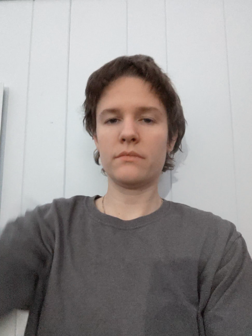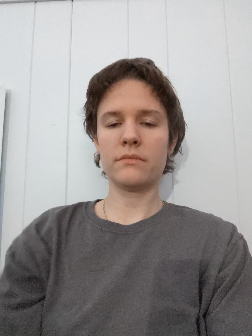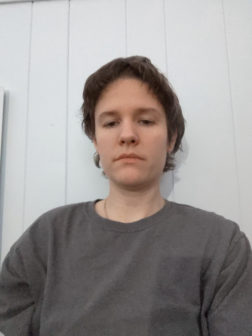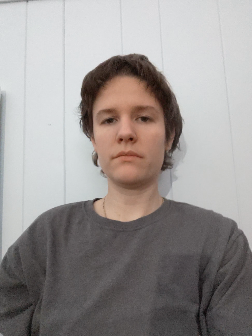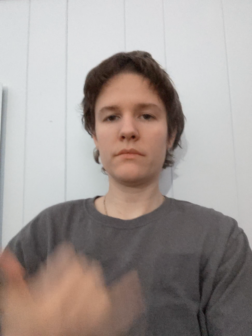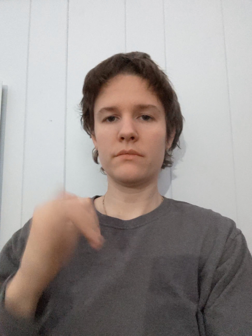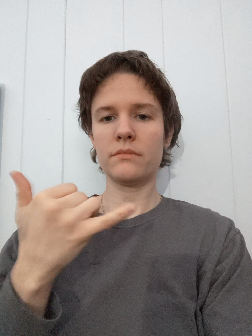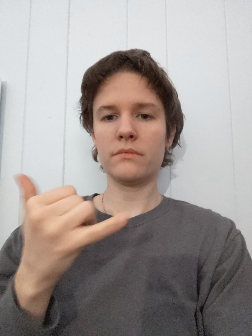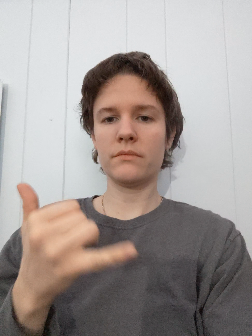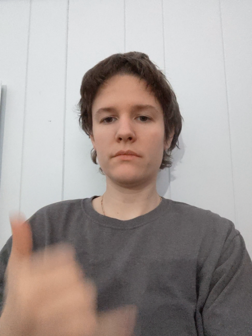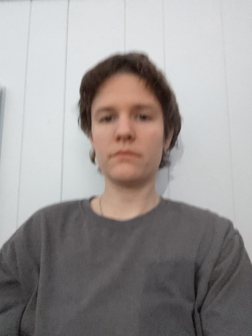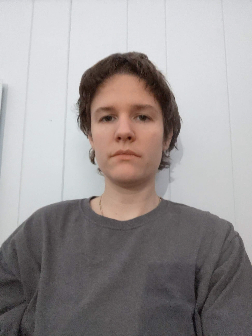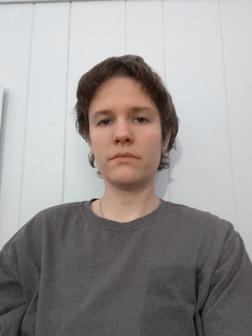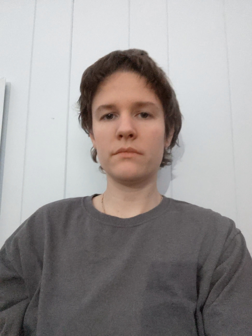yellow